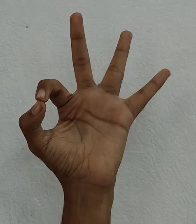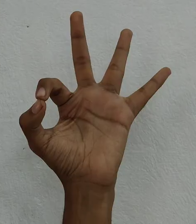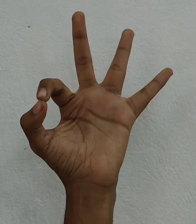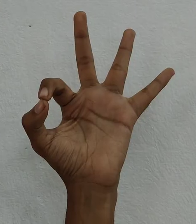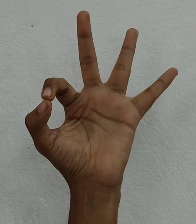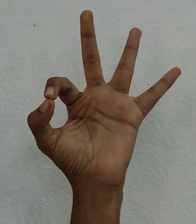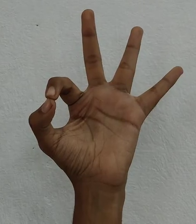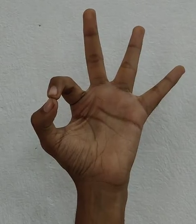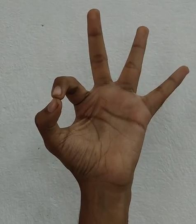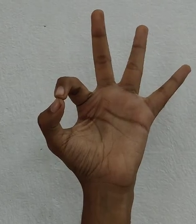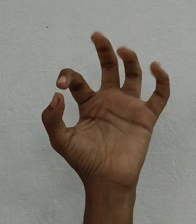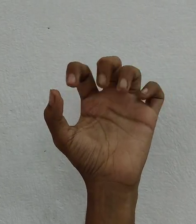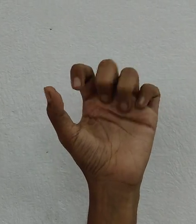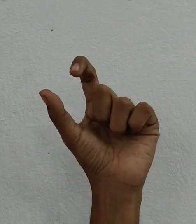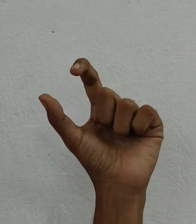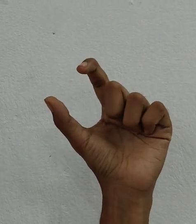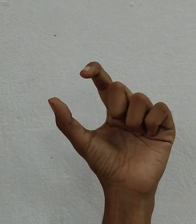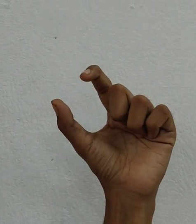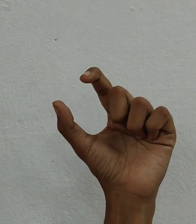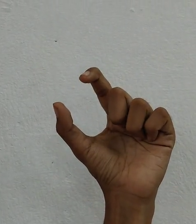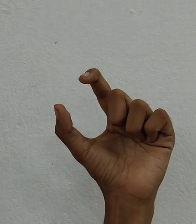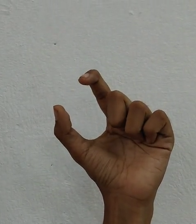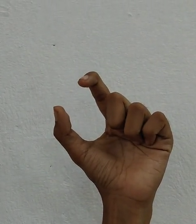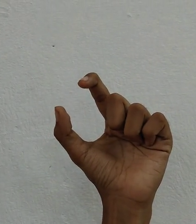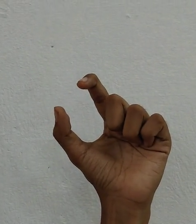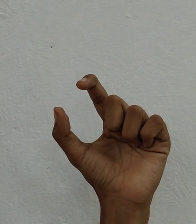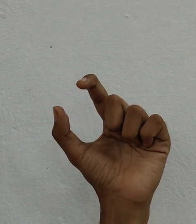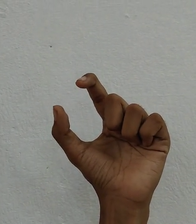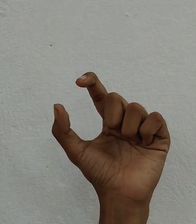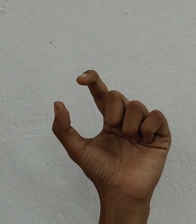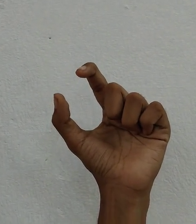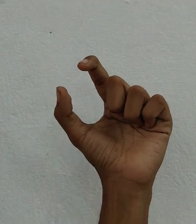ഓ